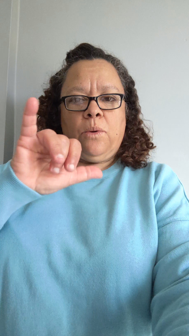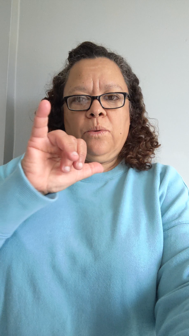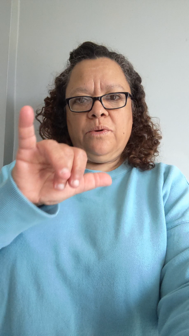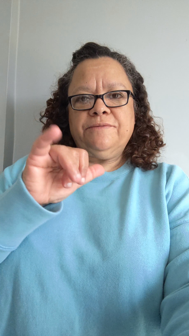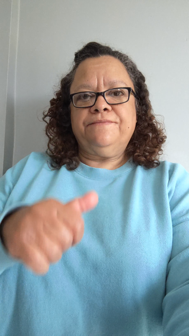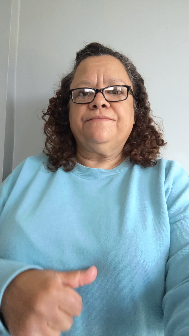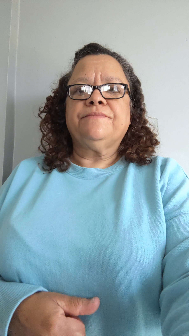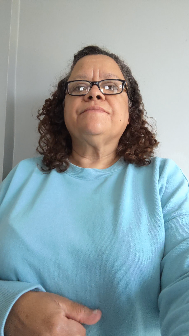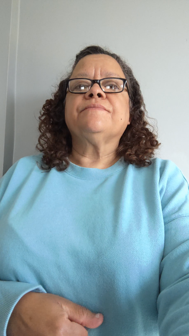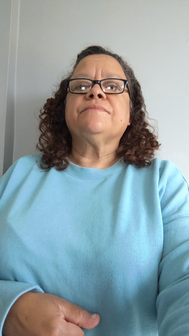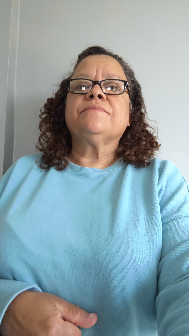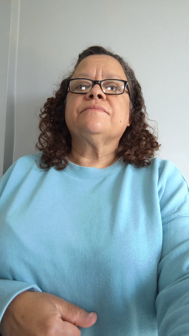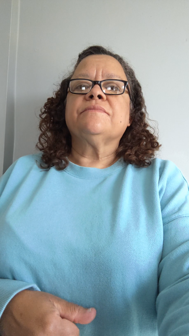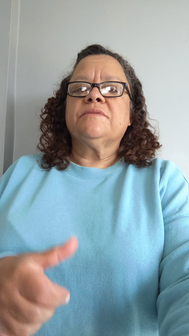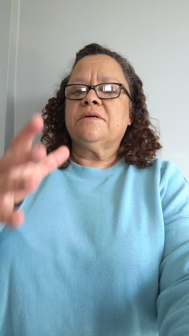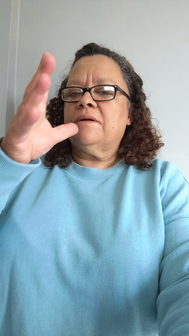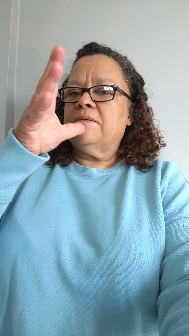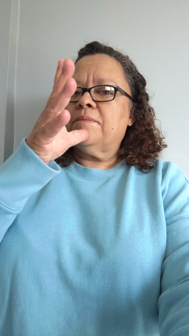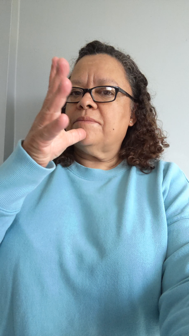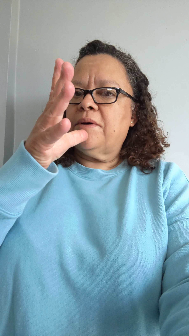mommy